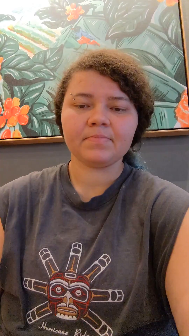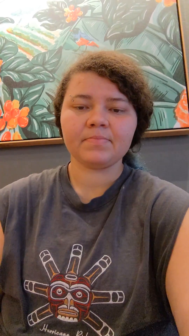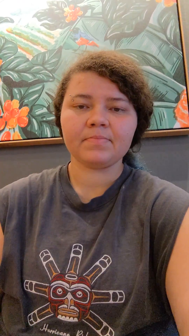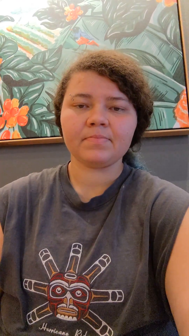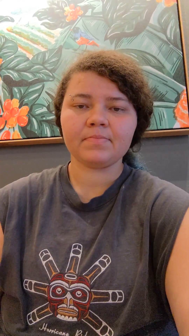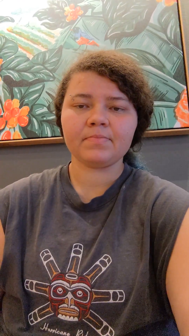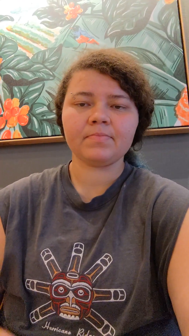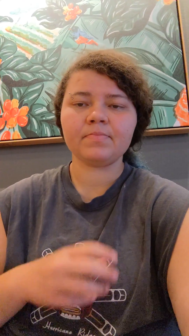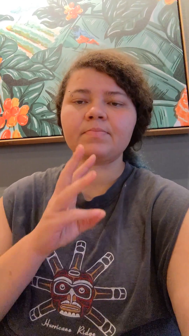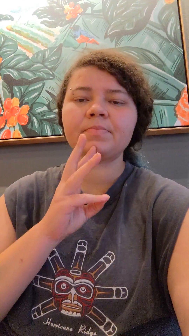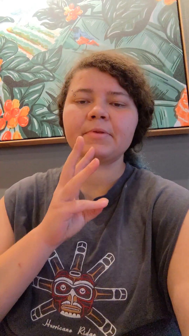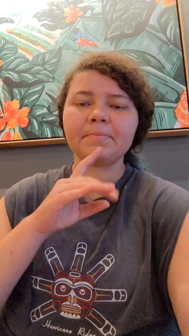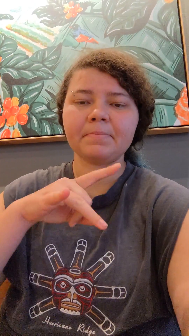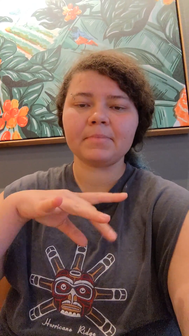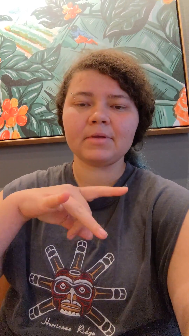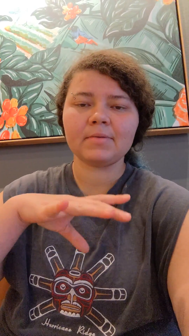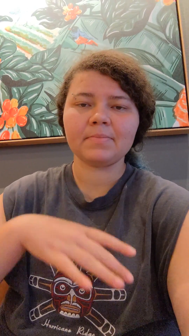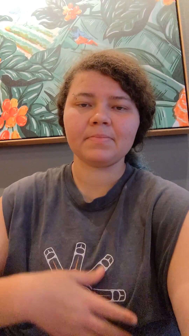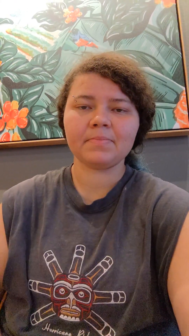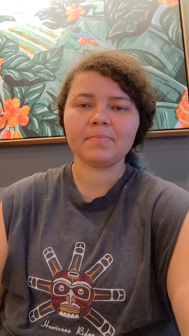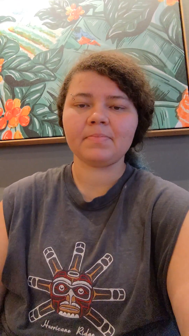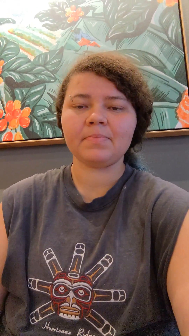melon